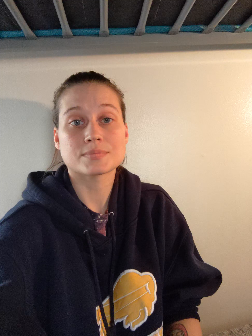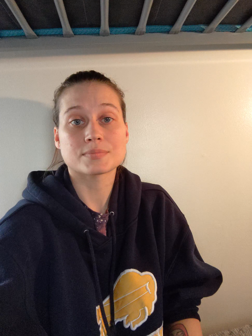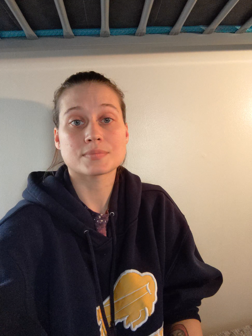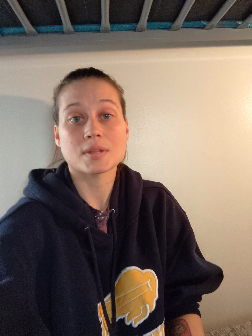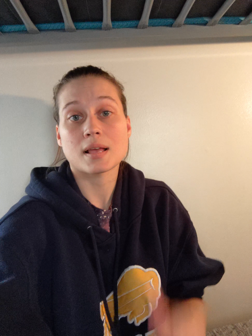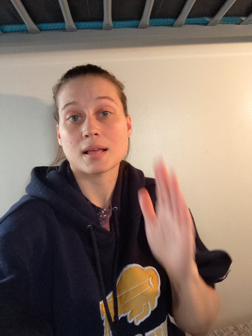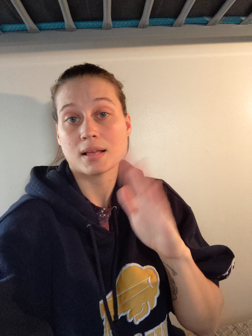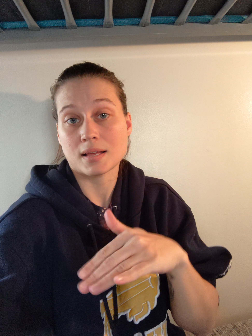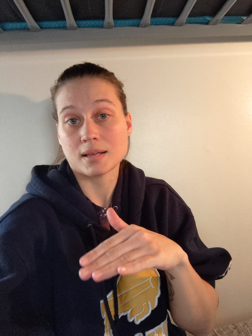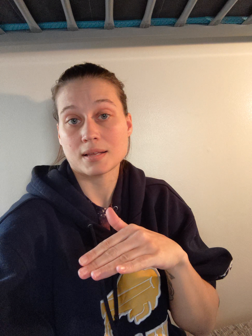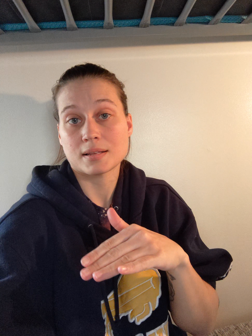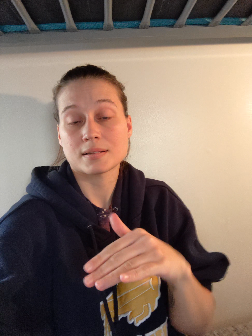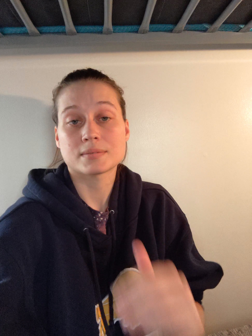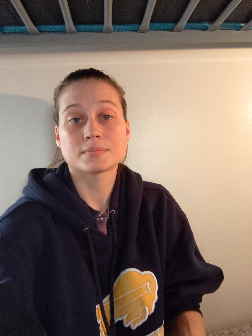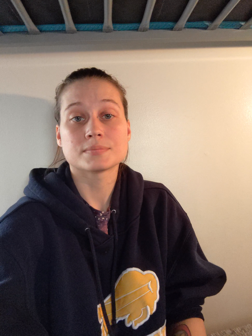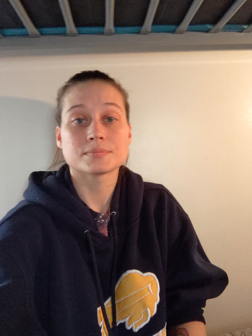on